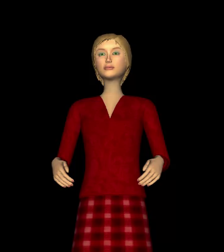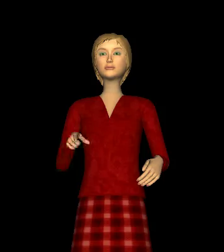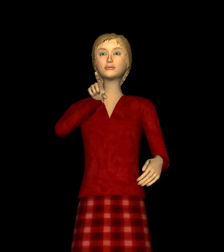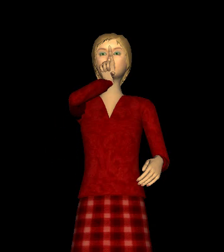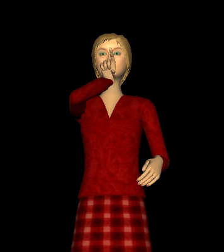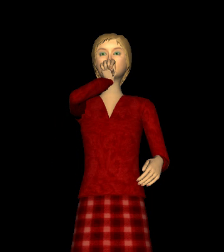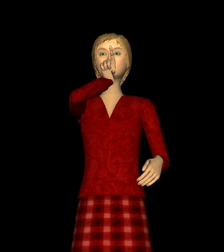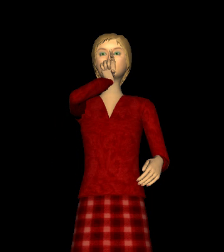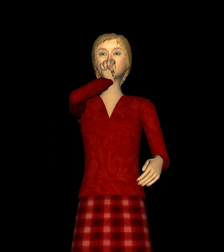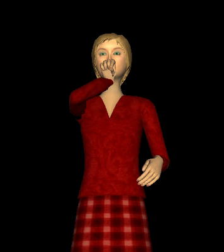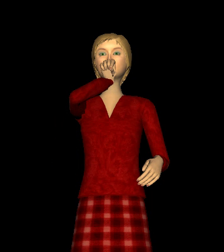دجاجة